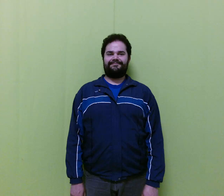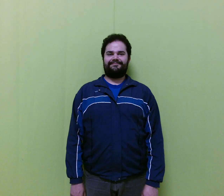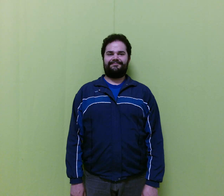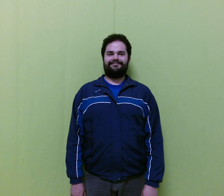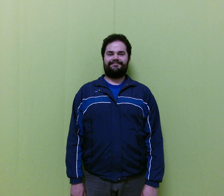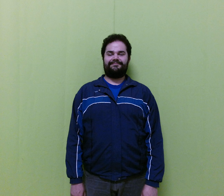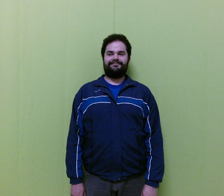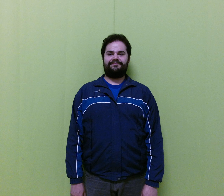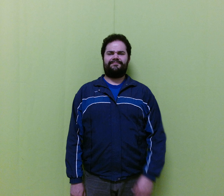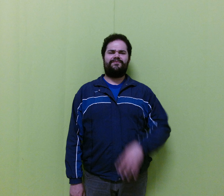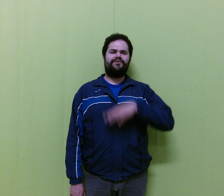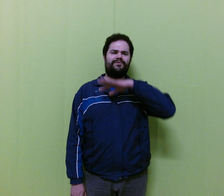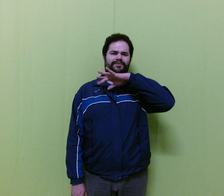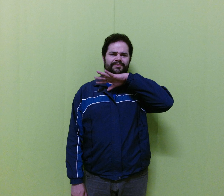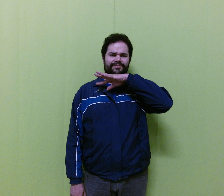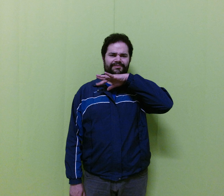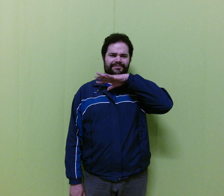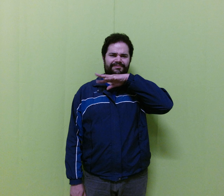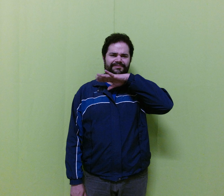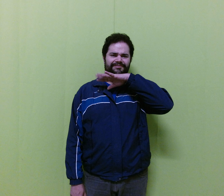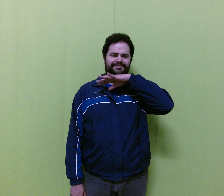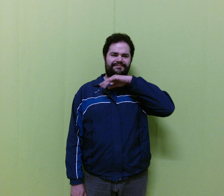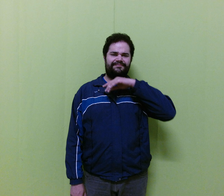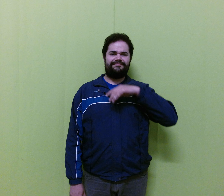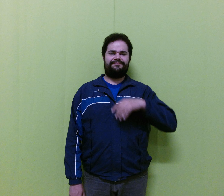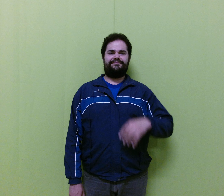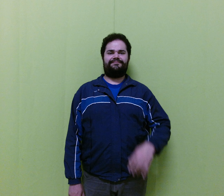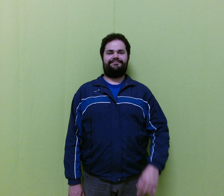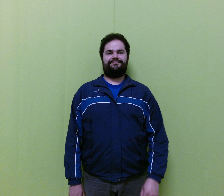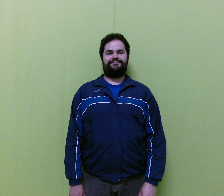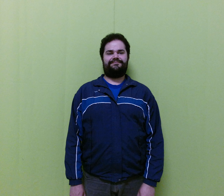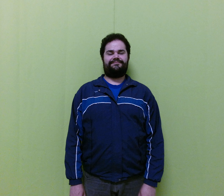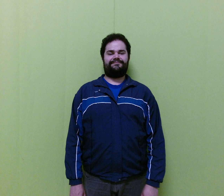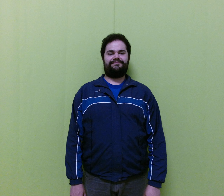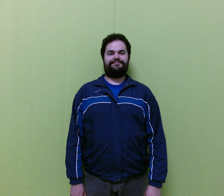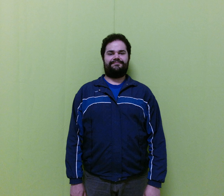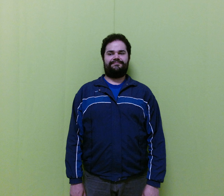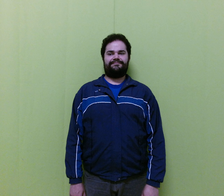ruim